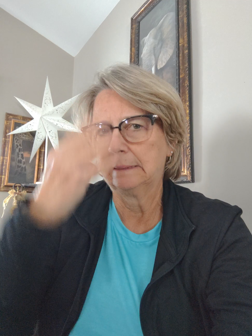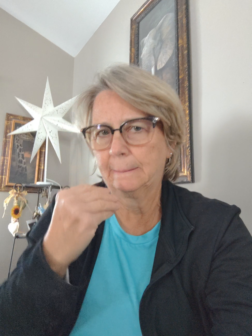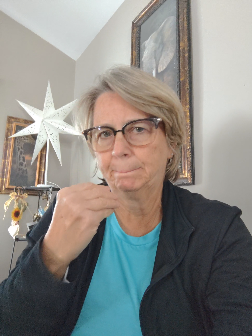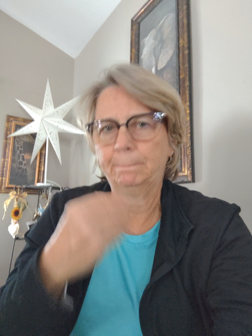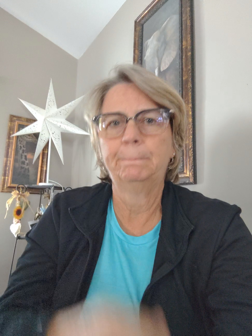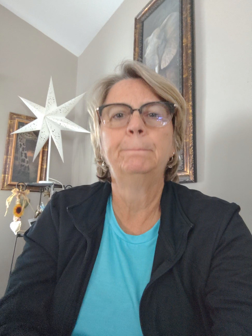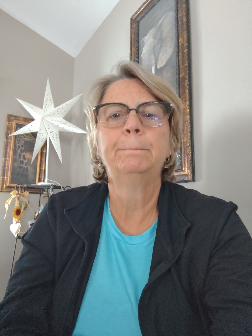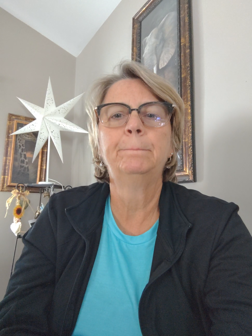sleep